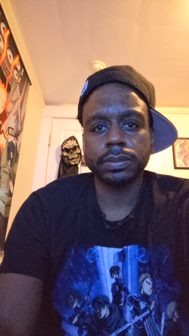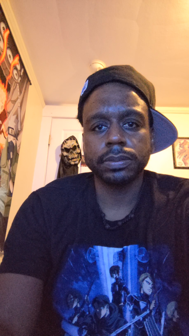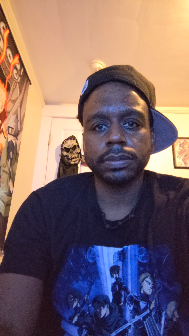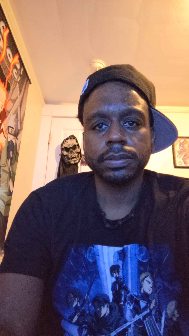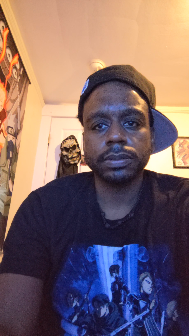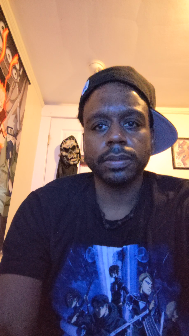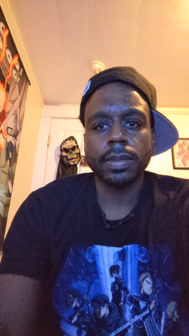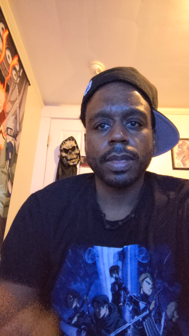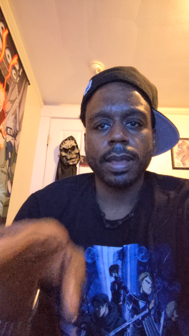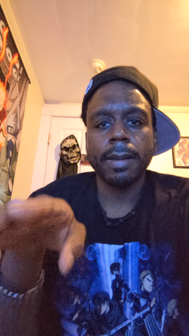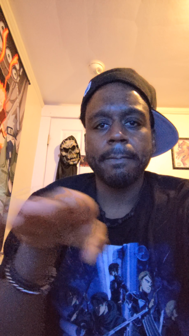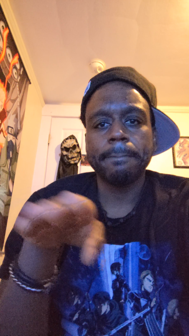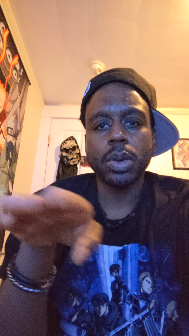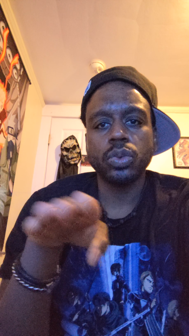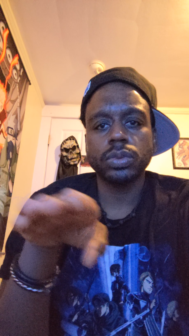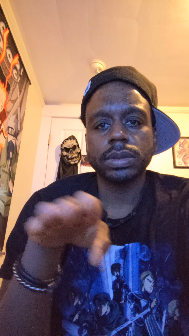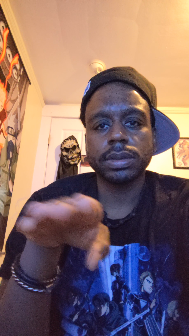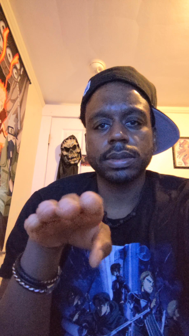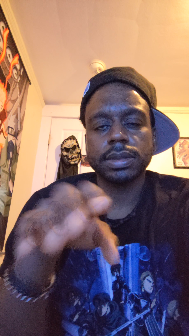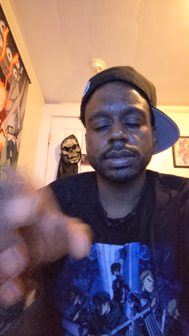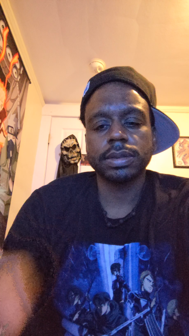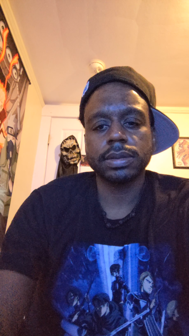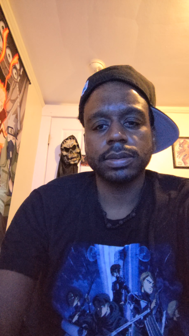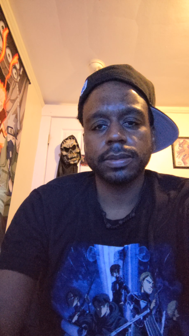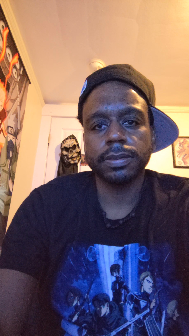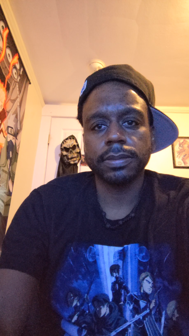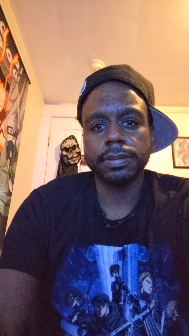boots